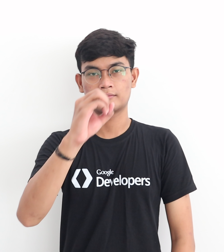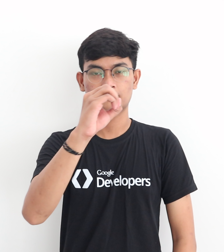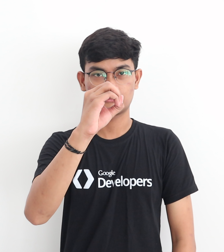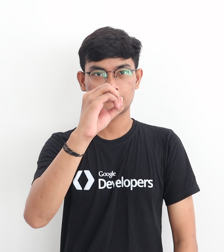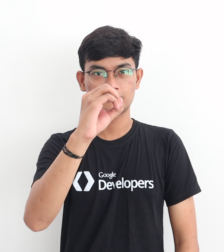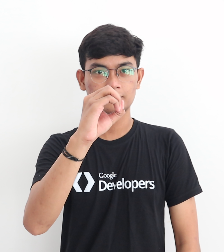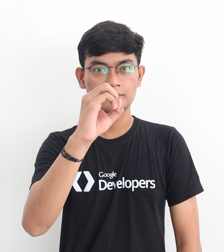O